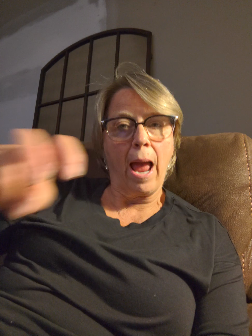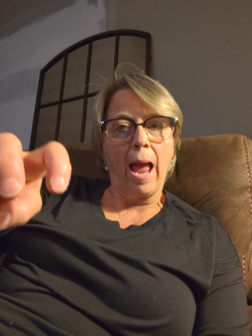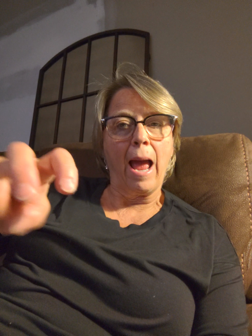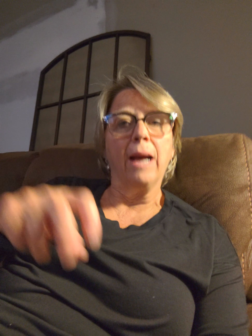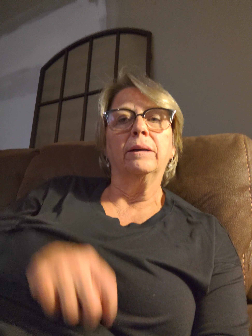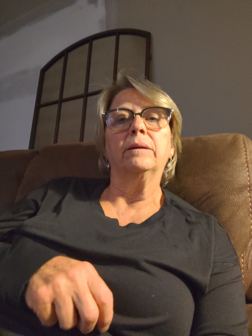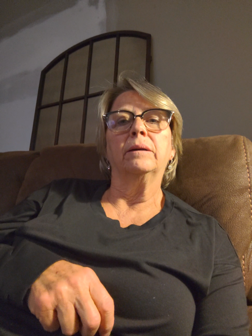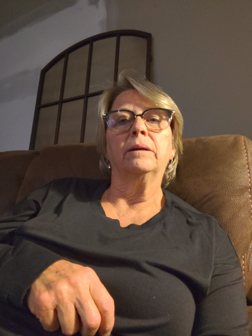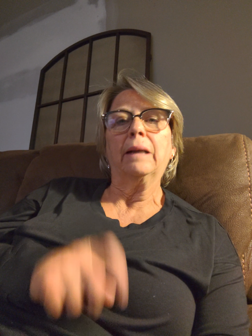ride